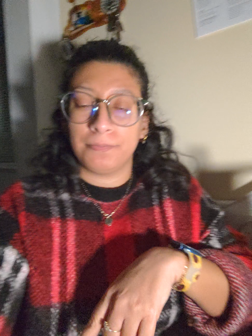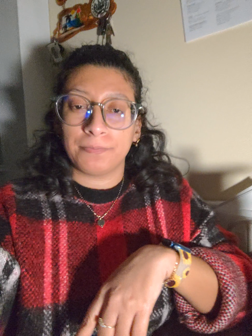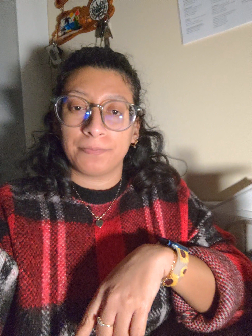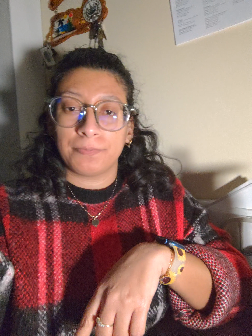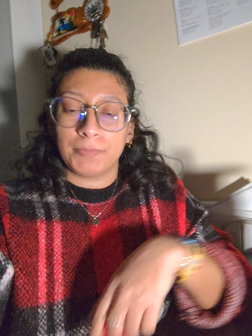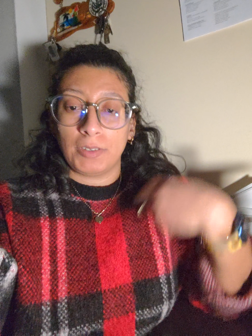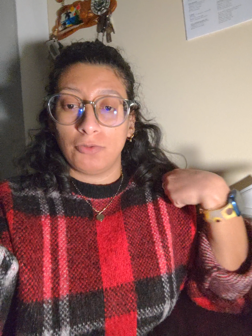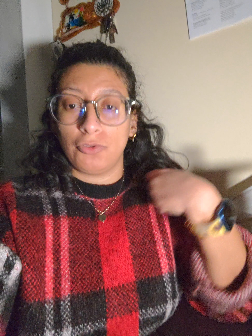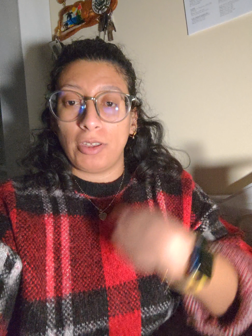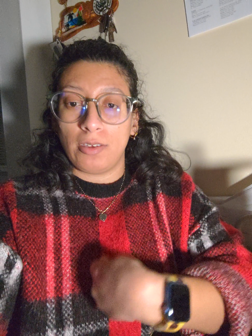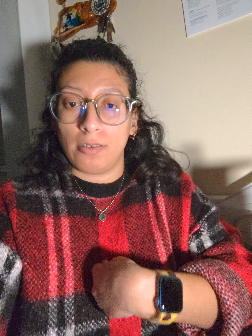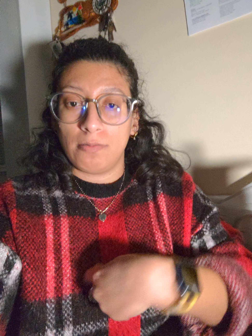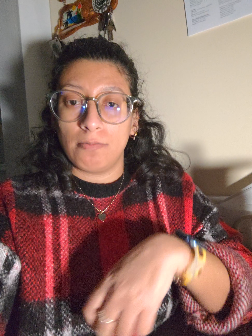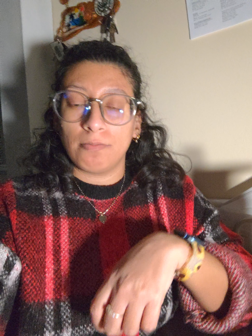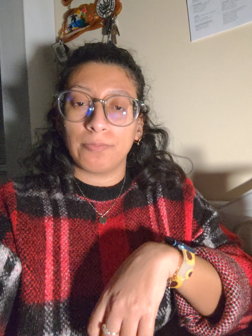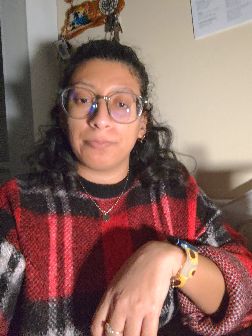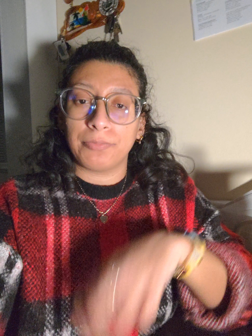jacket